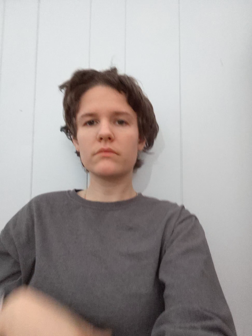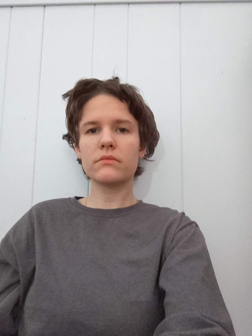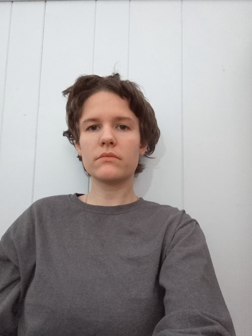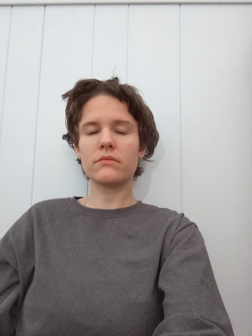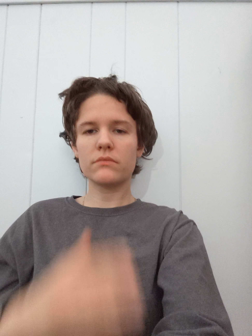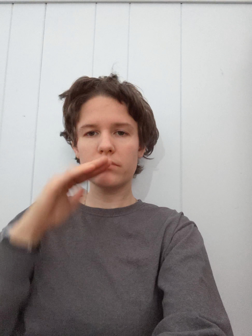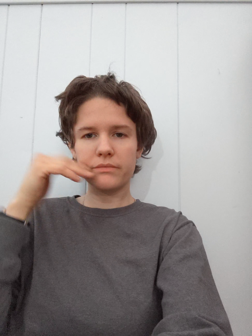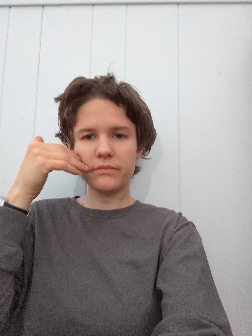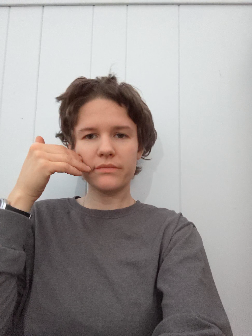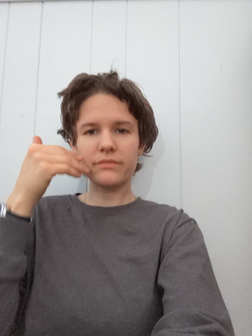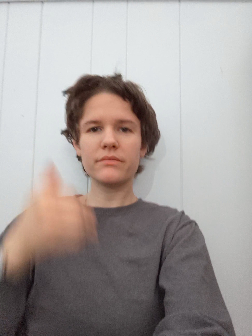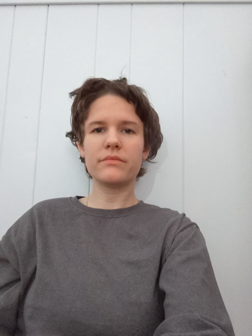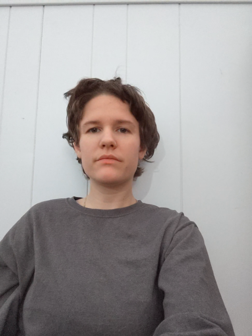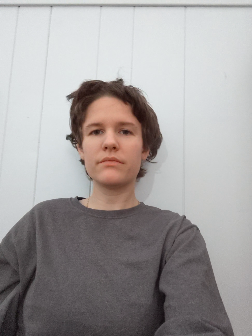smile